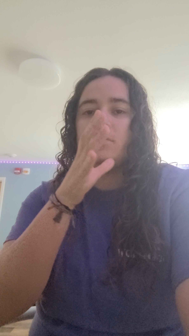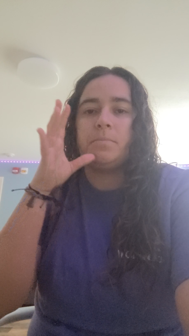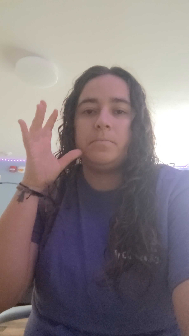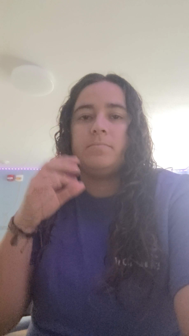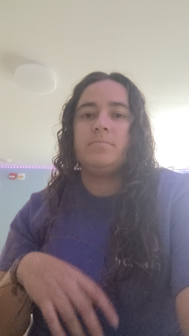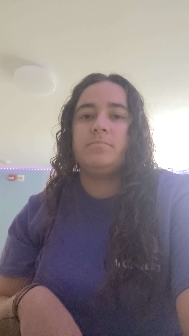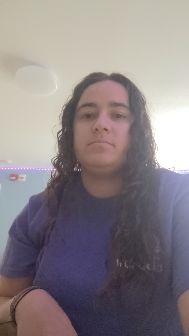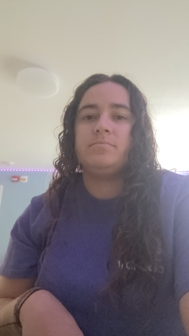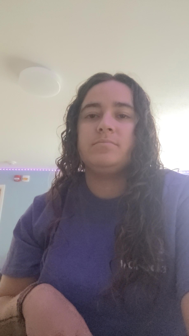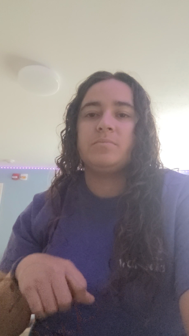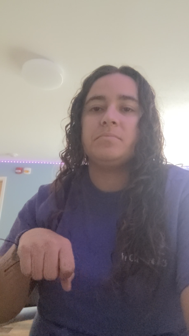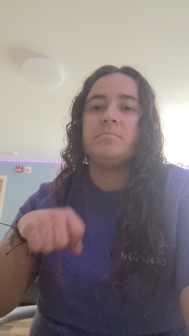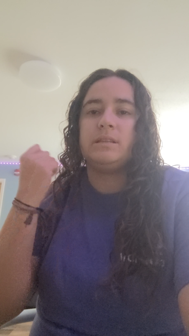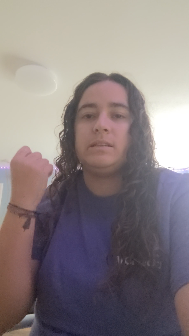break